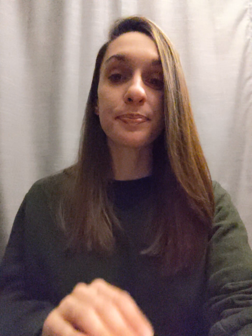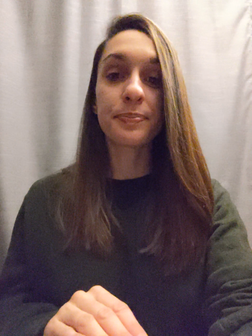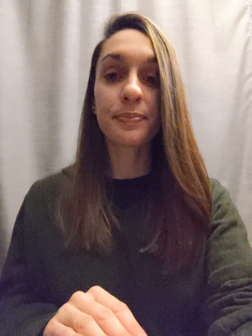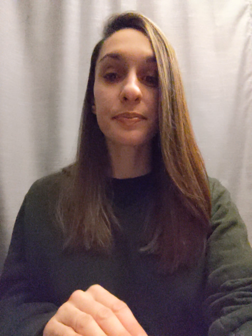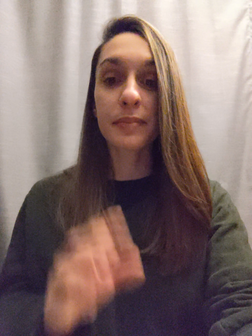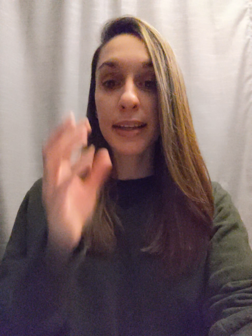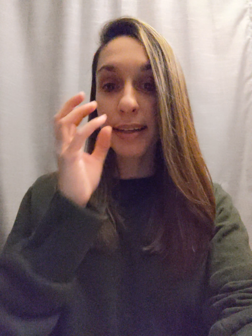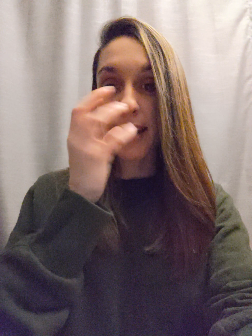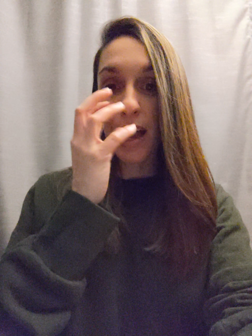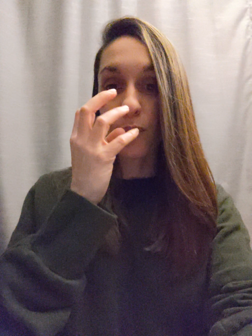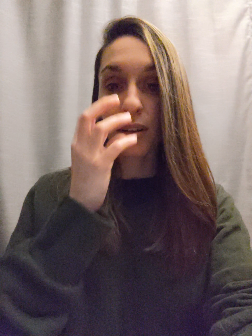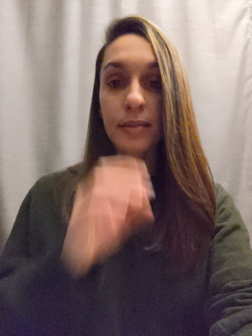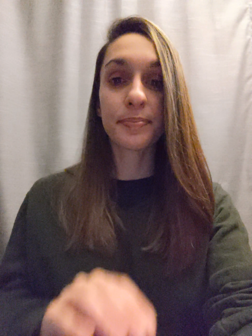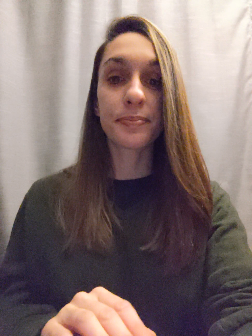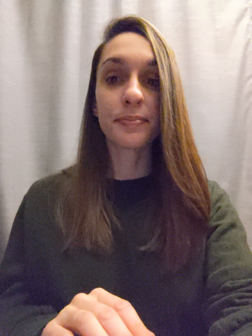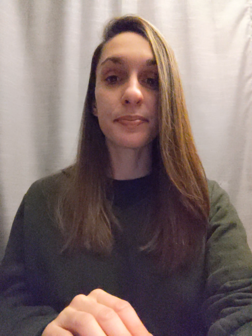clown